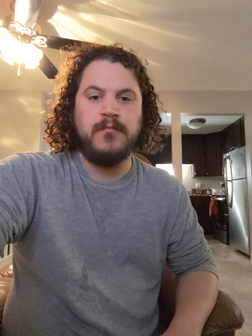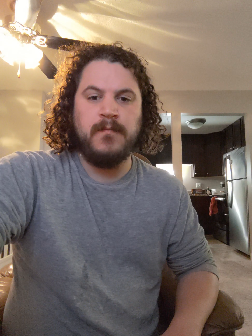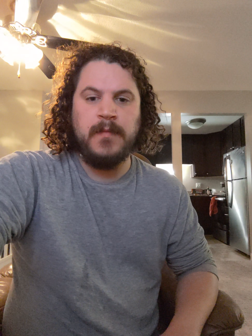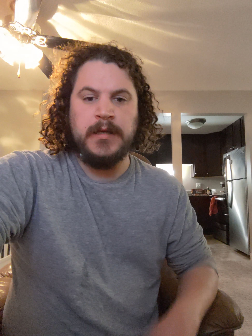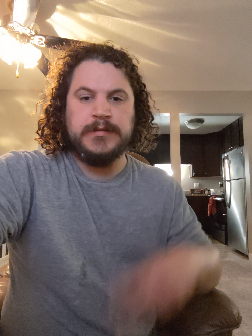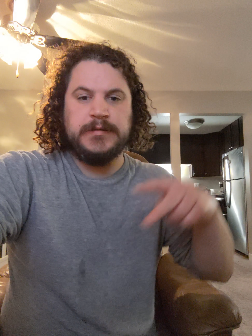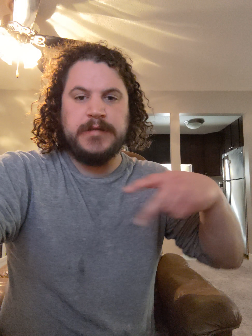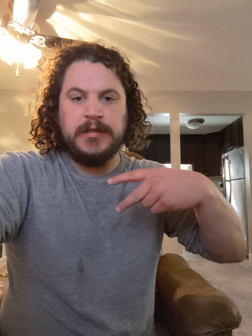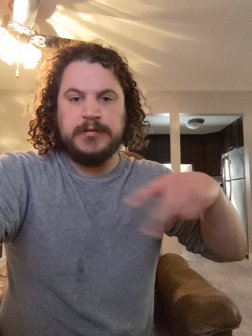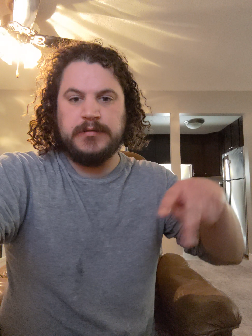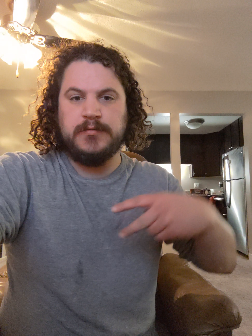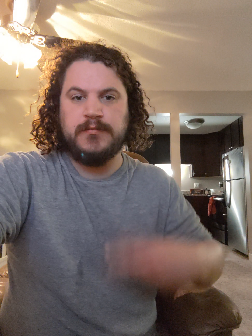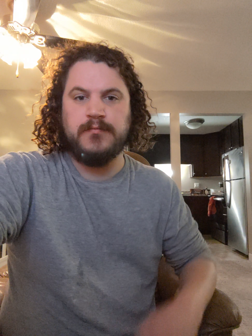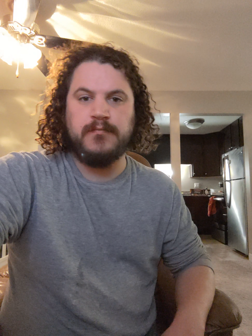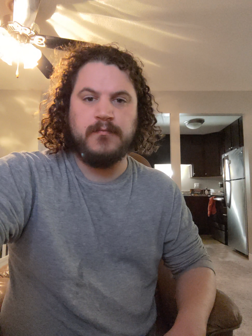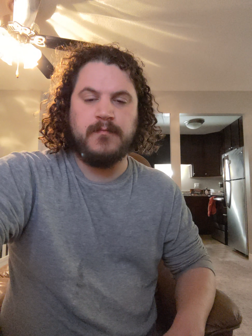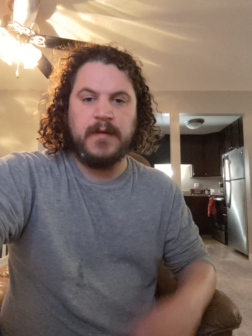dance